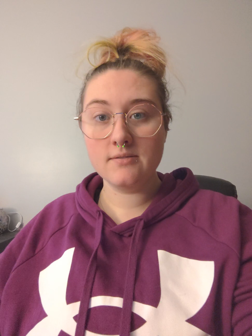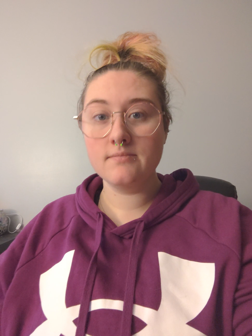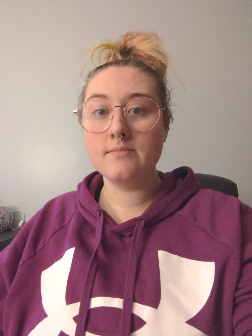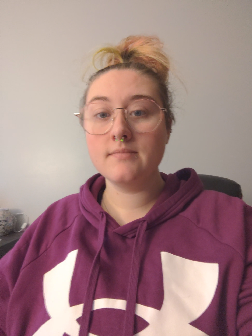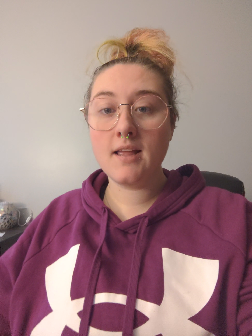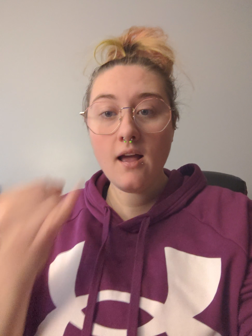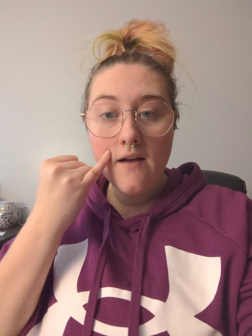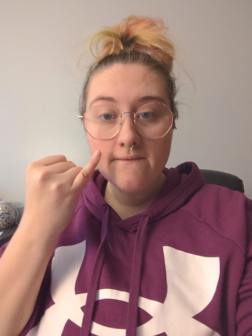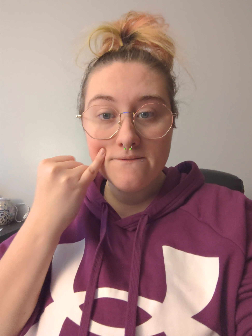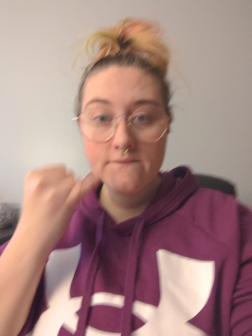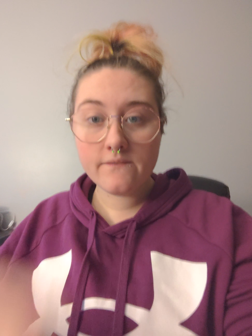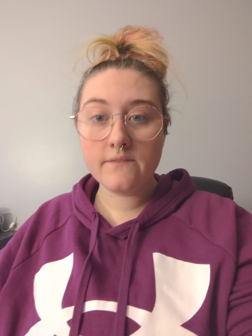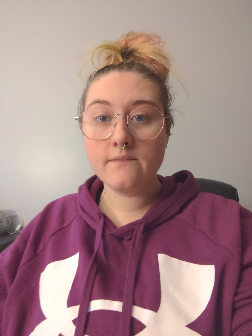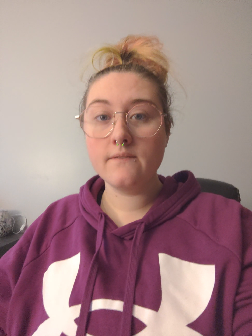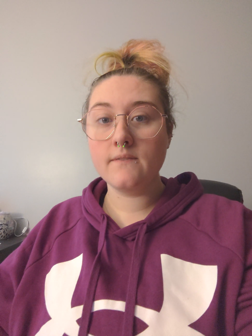if